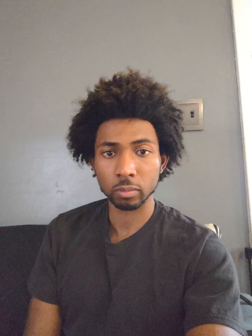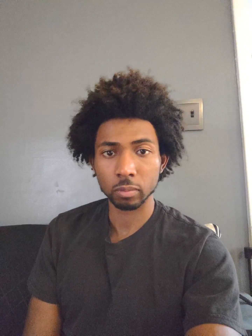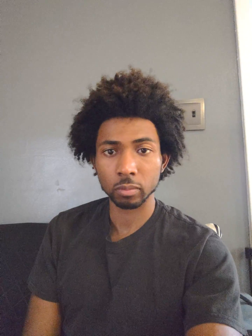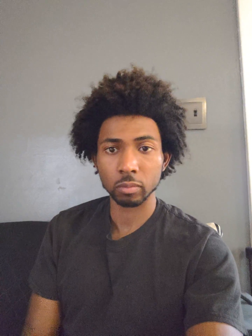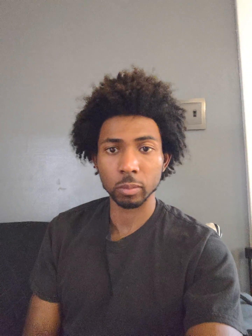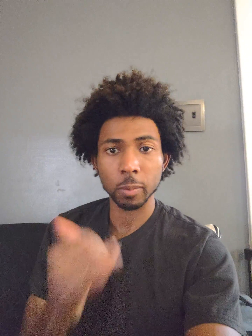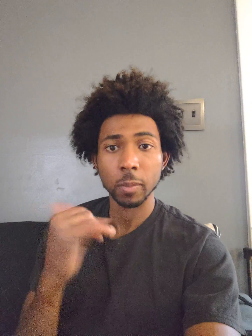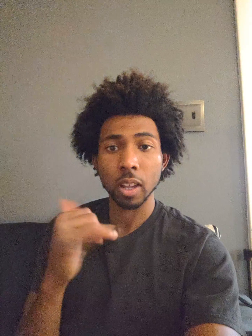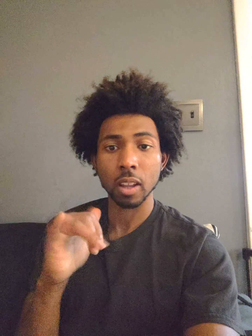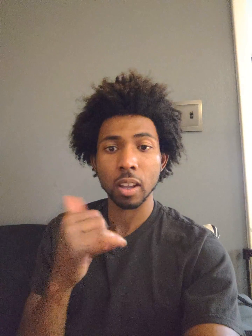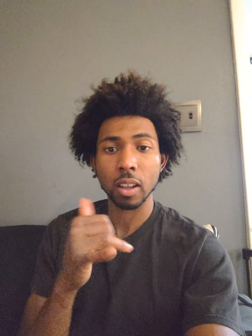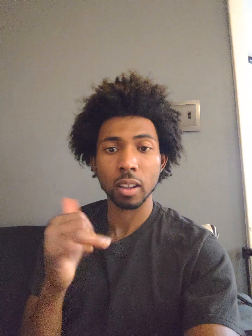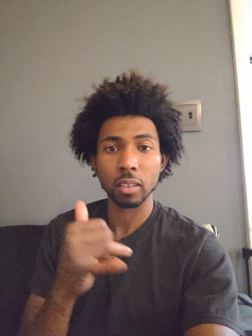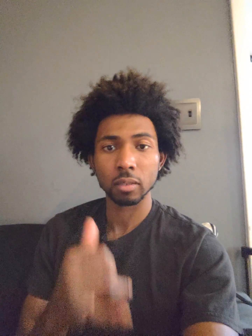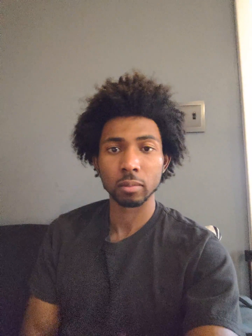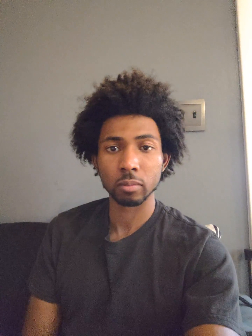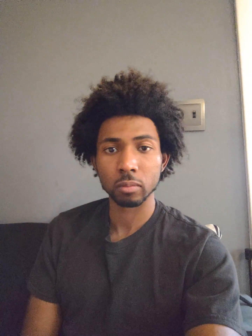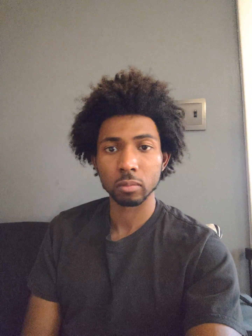play